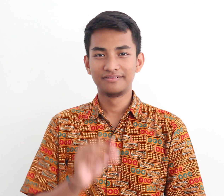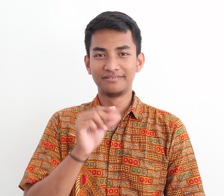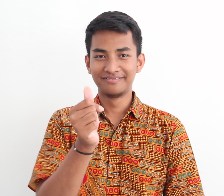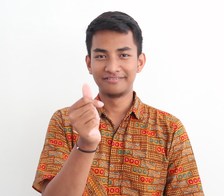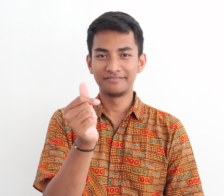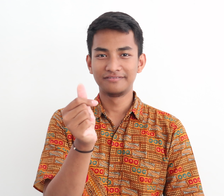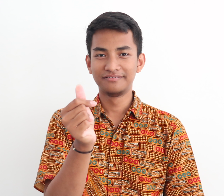R